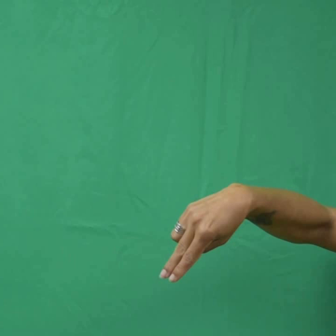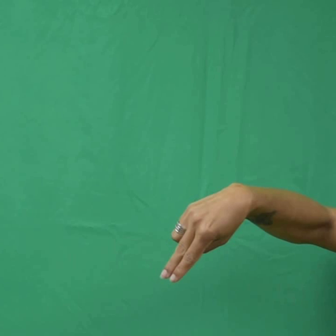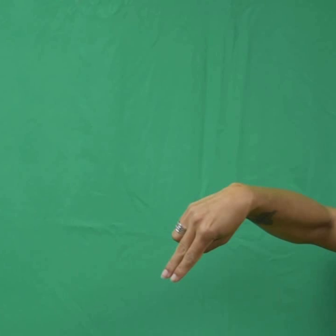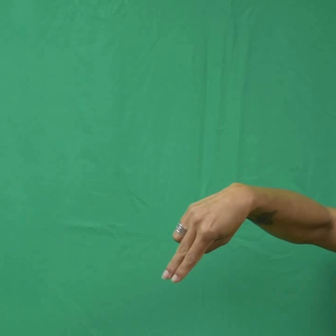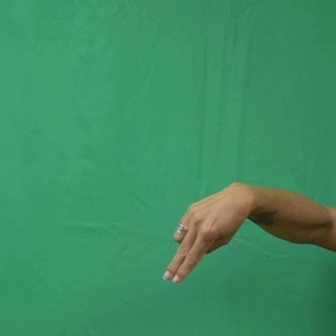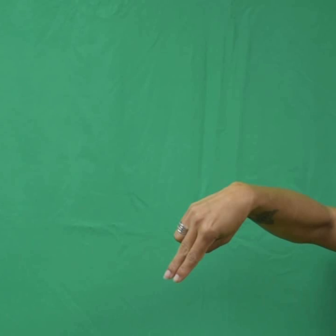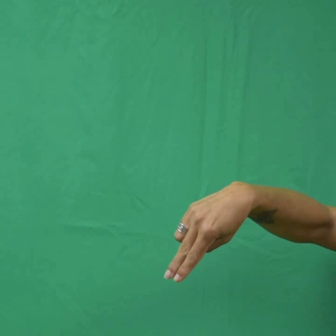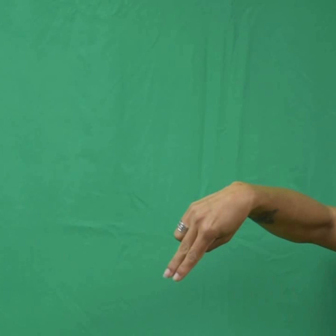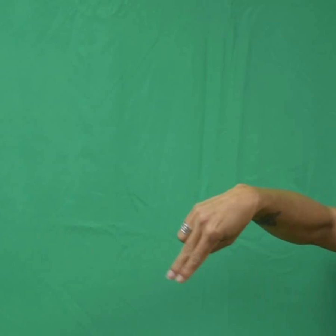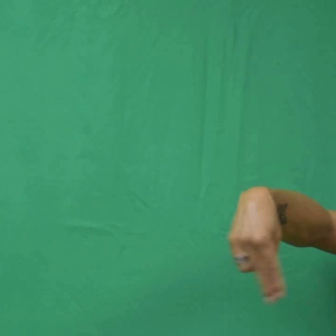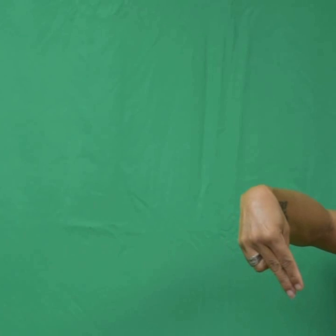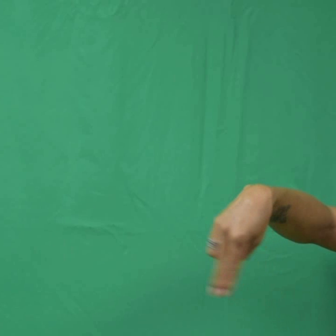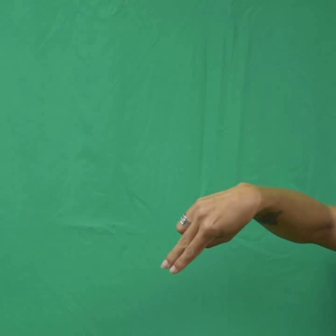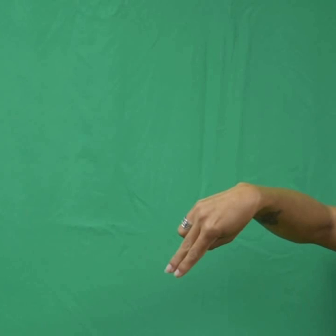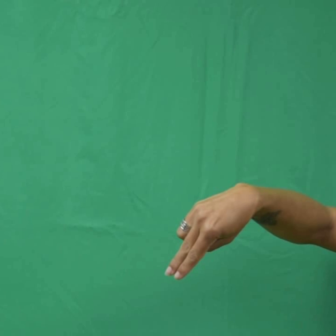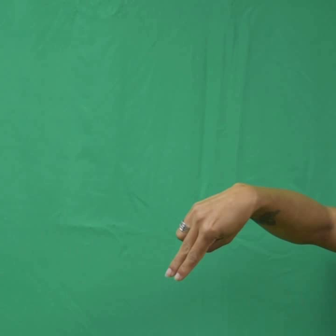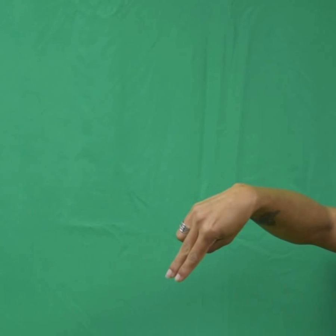Ñ